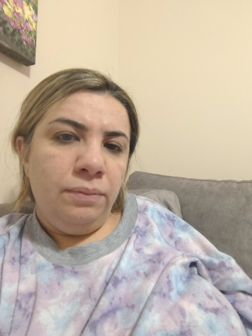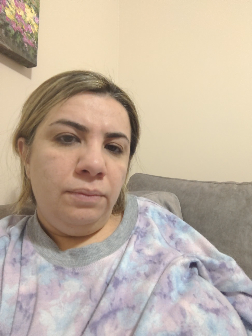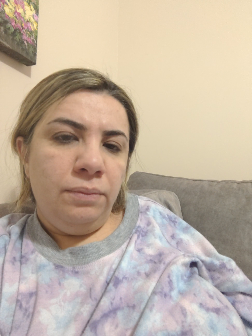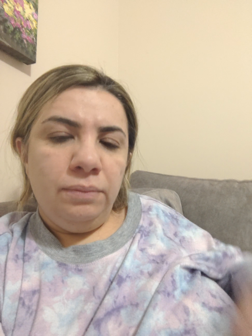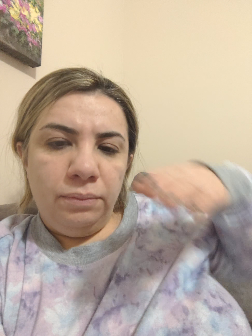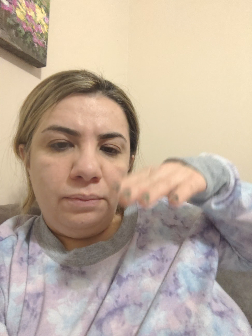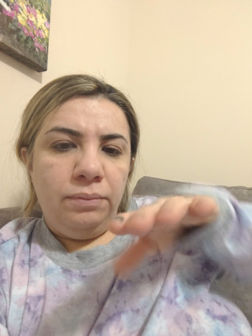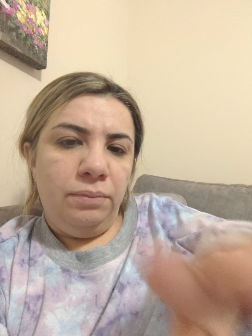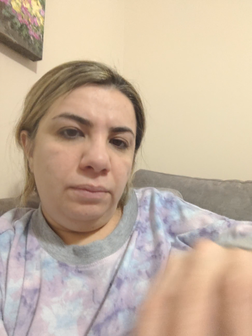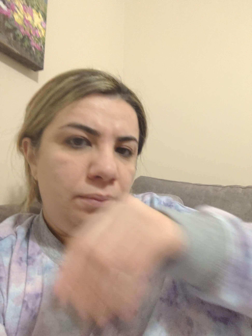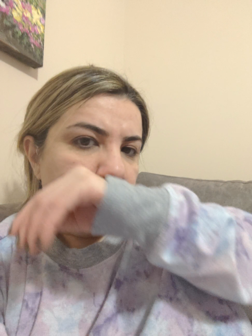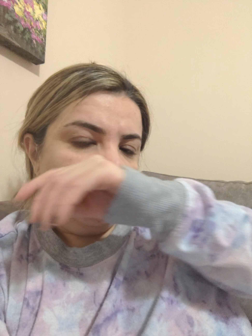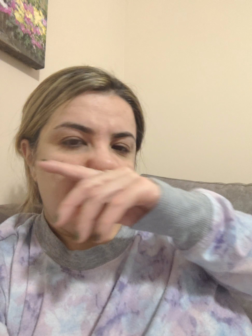into